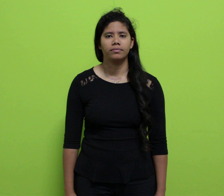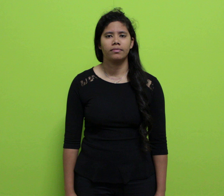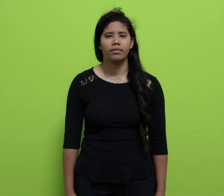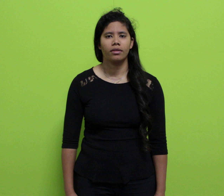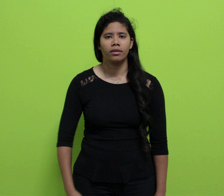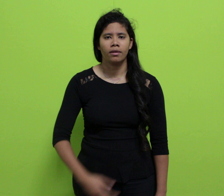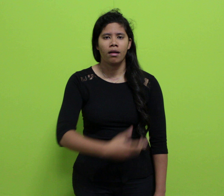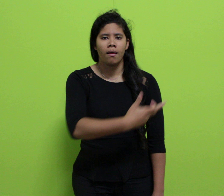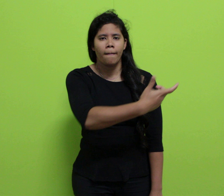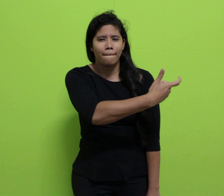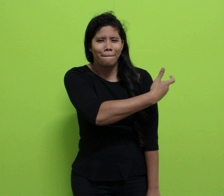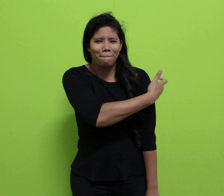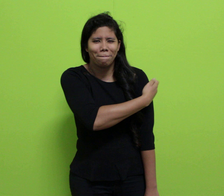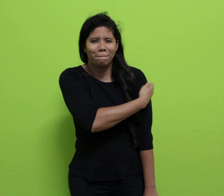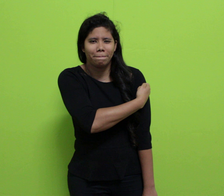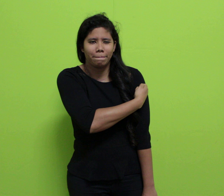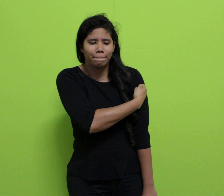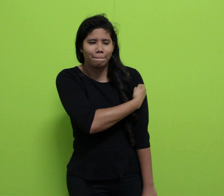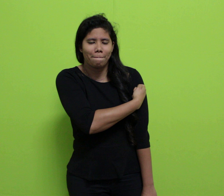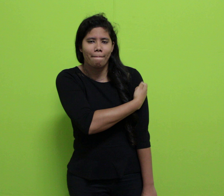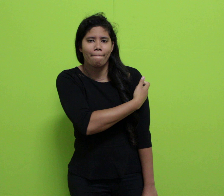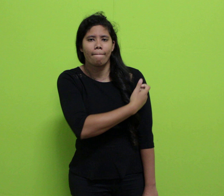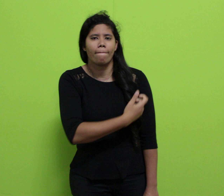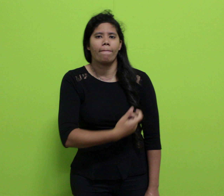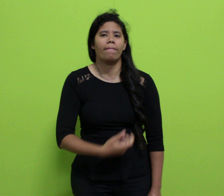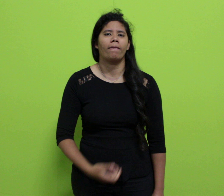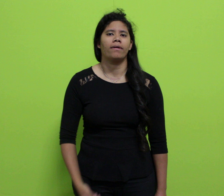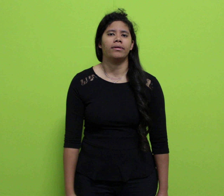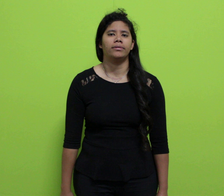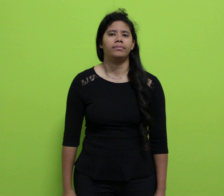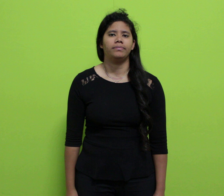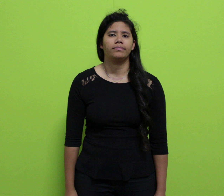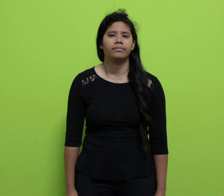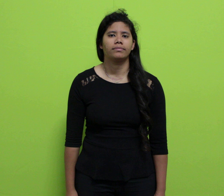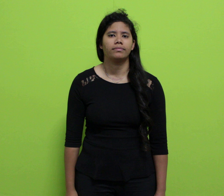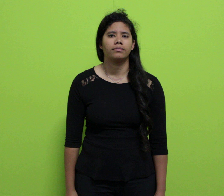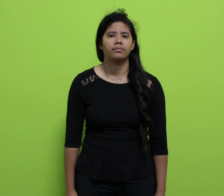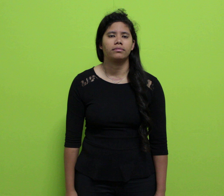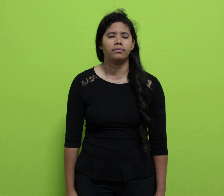vacina